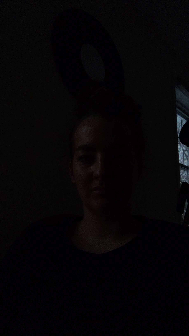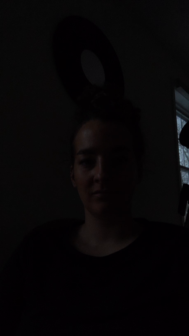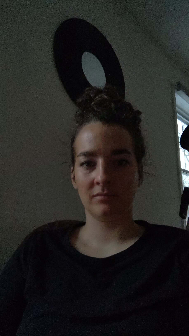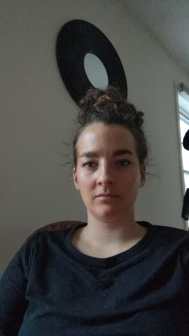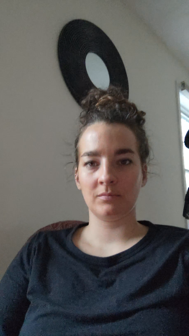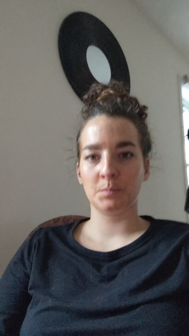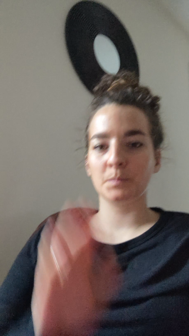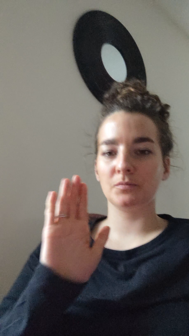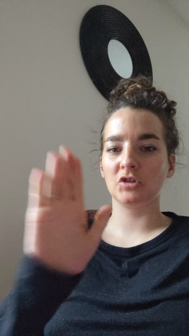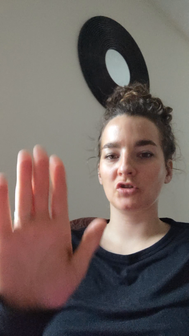push